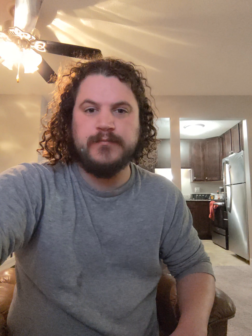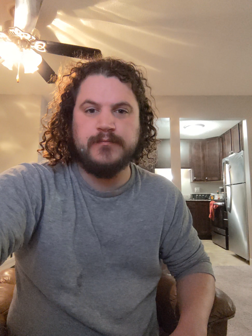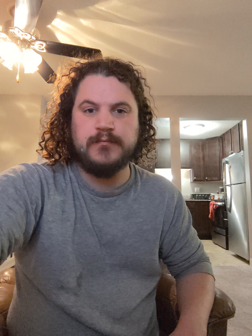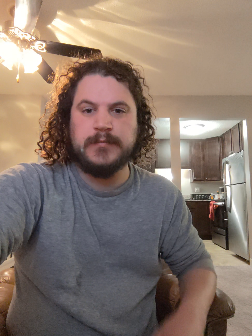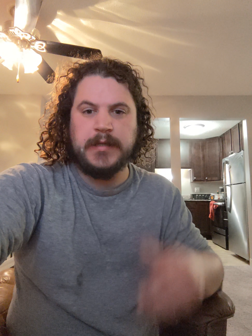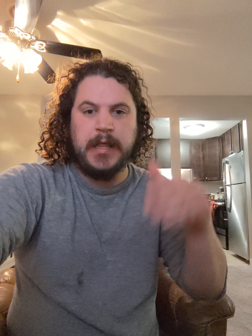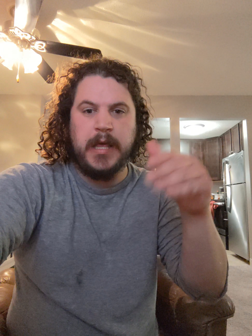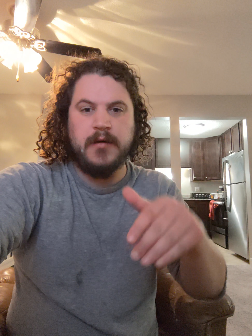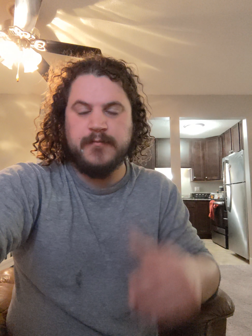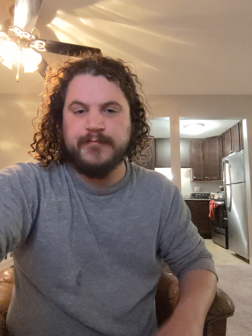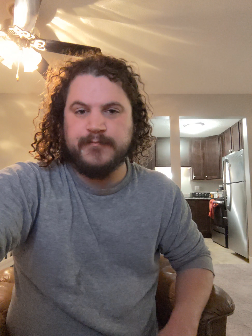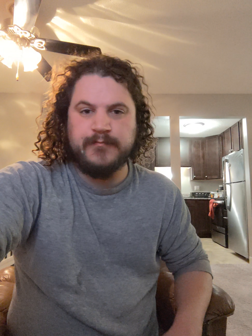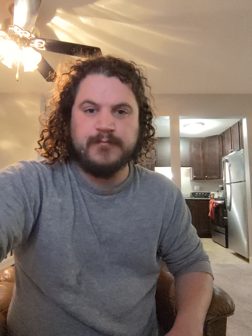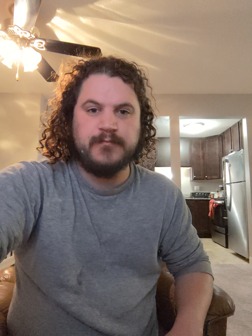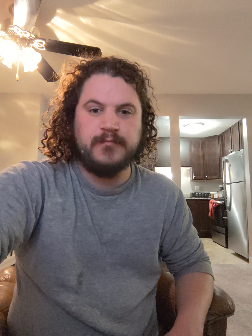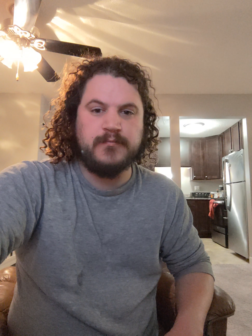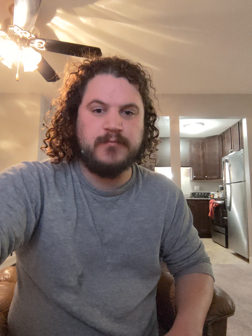night